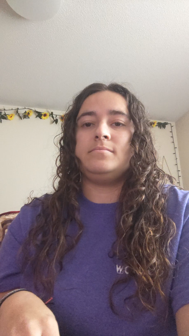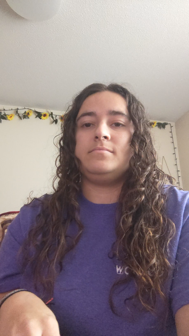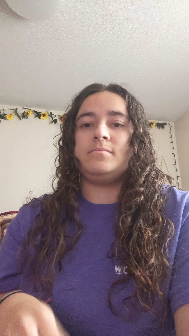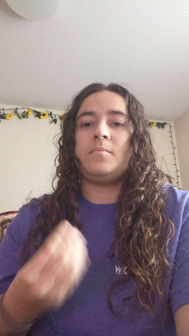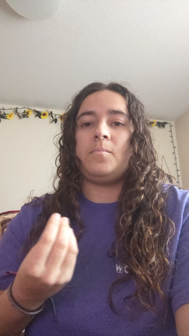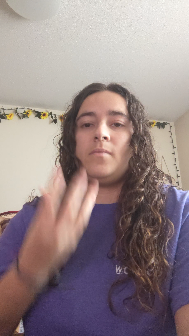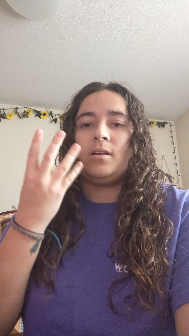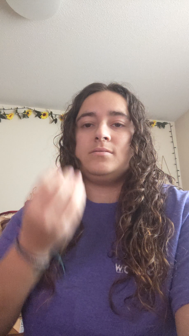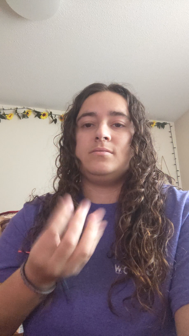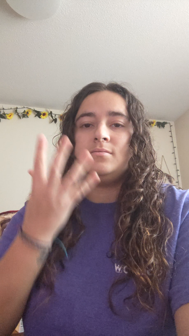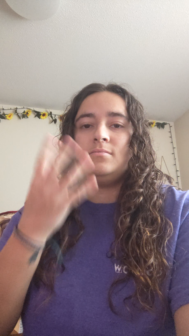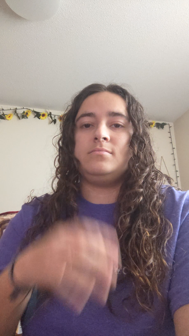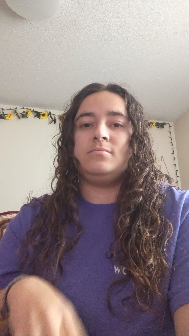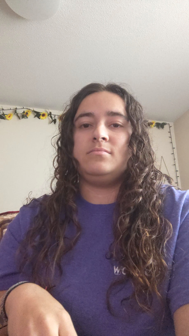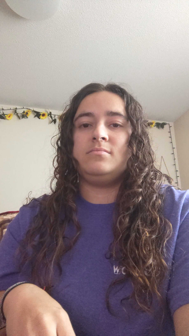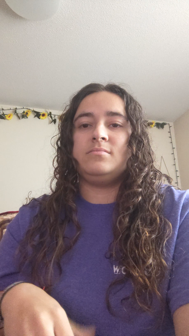plants